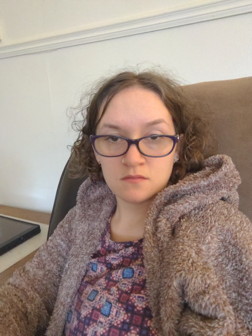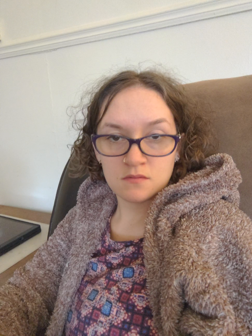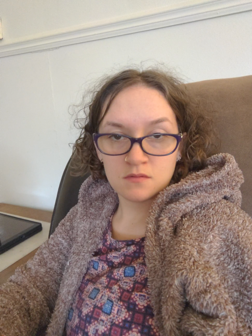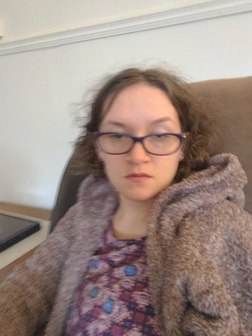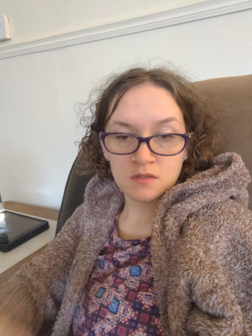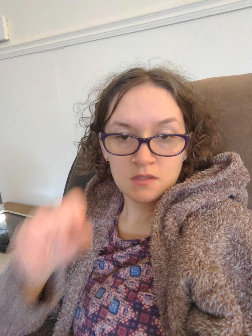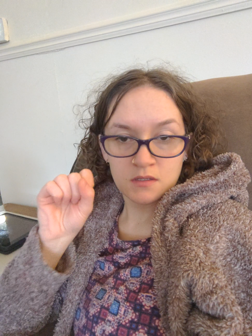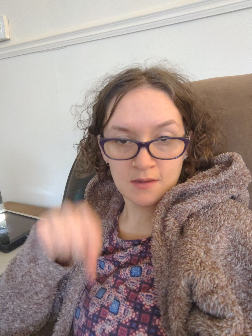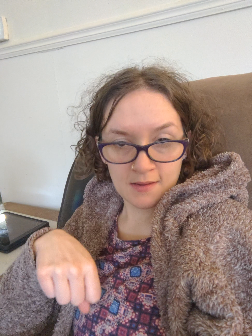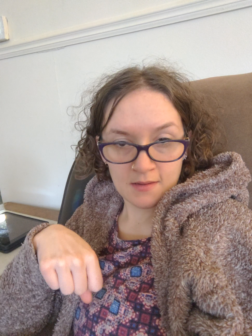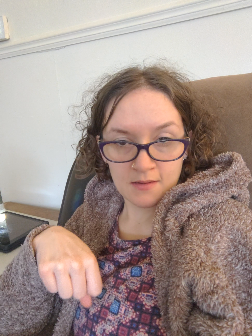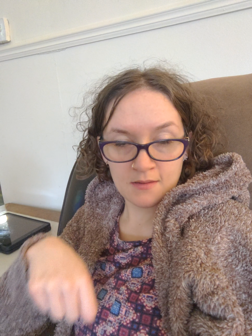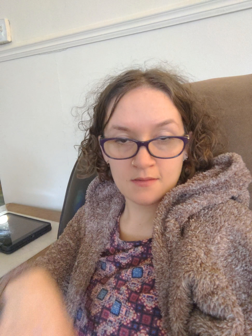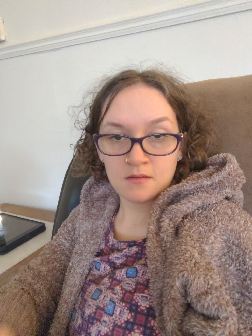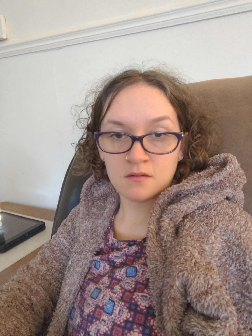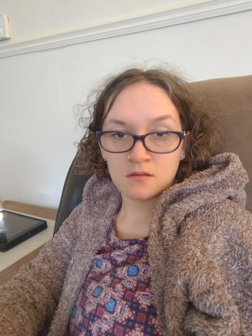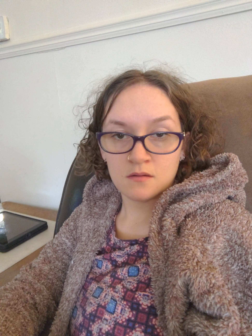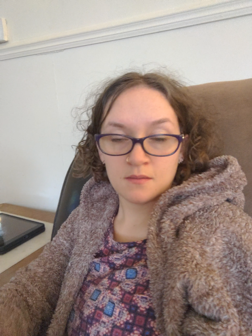can